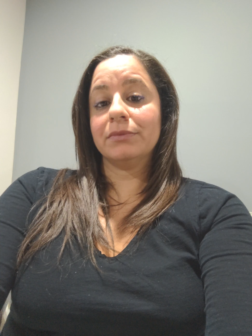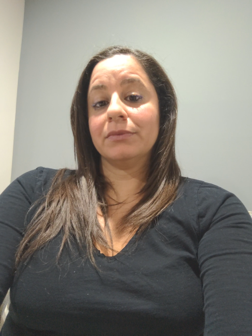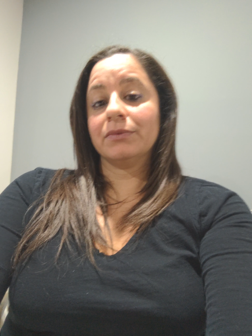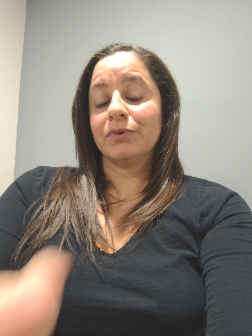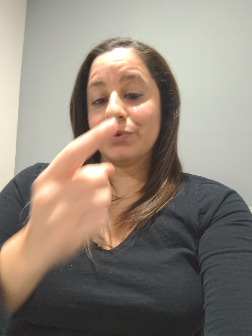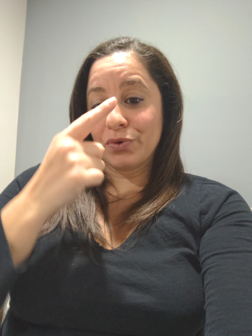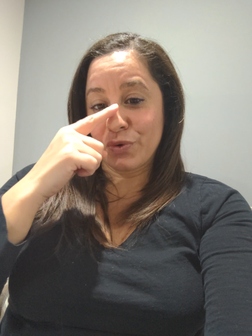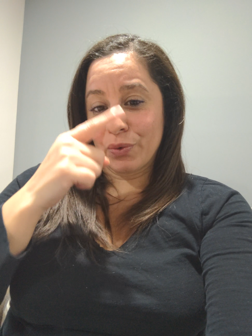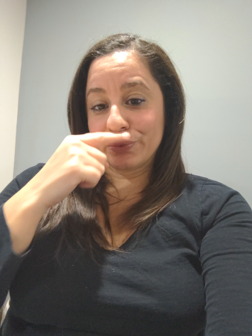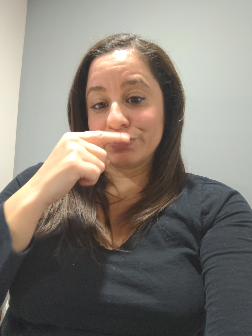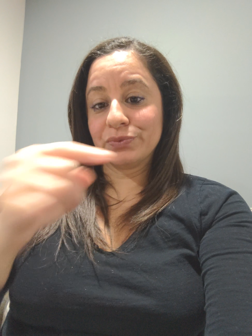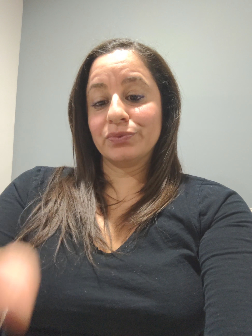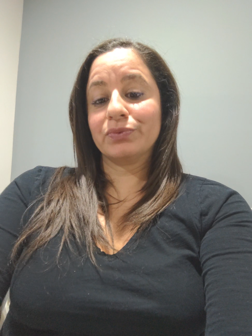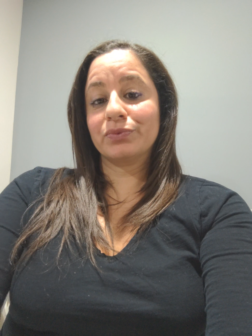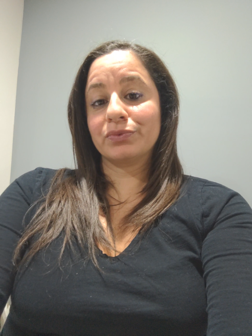noisy